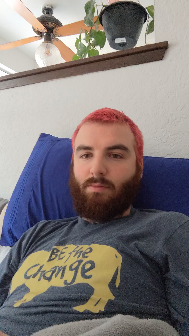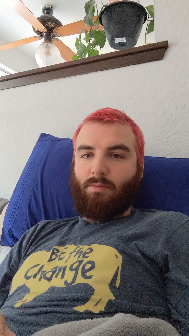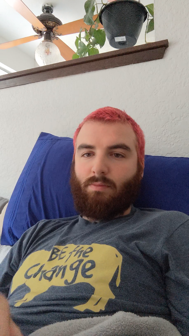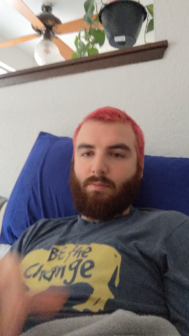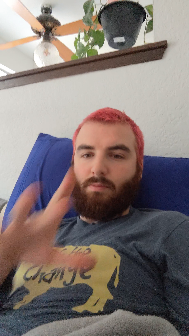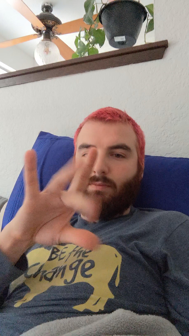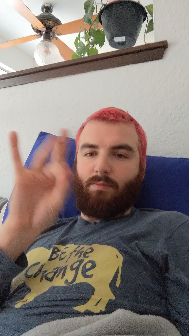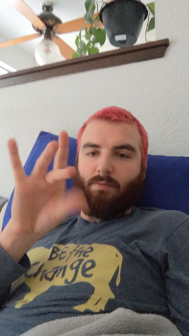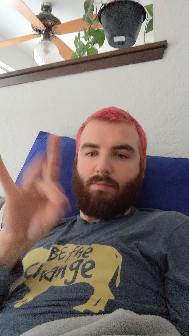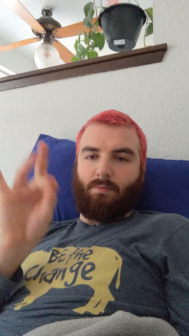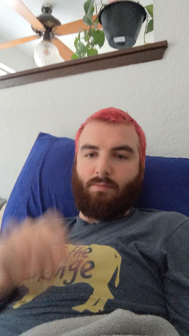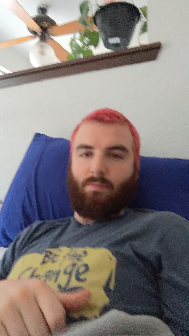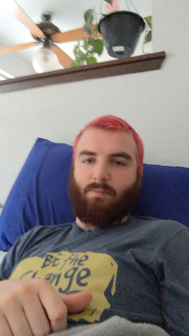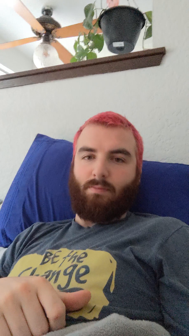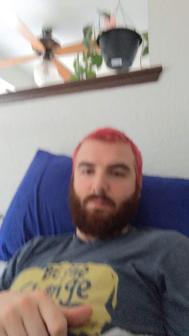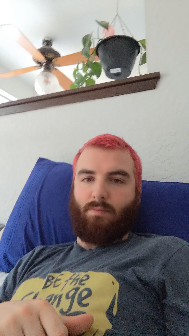choose